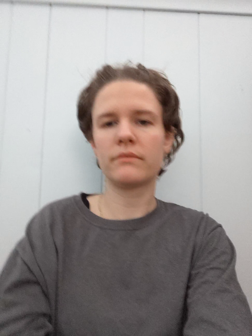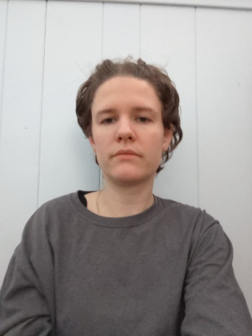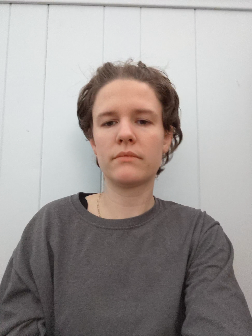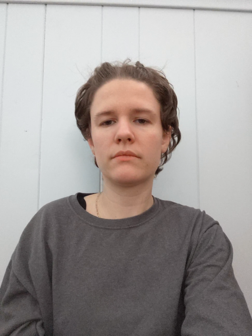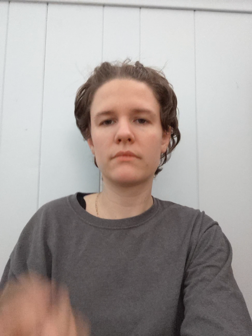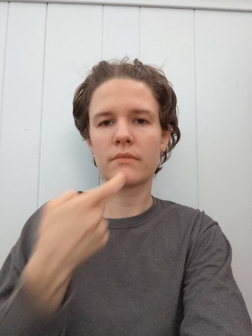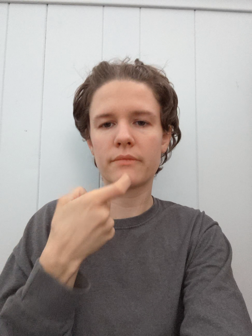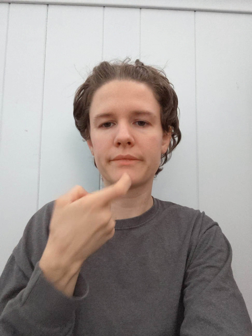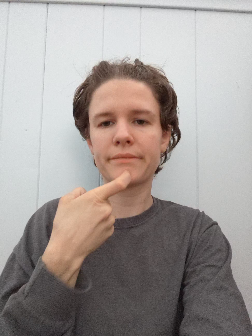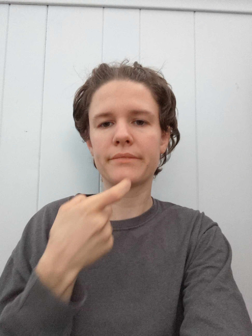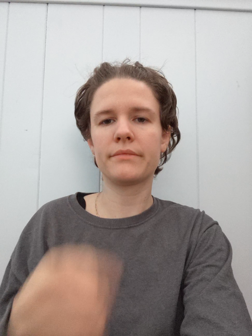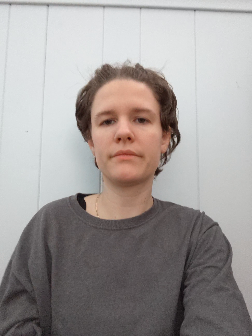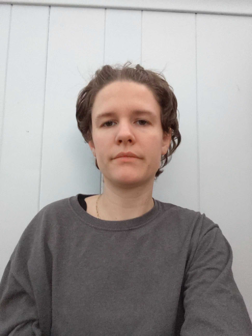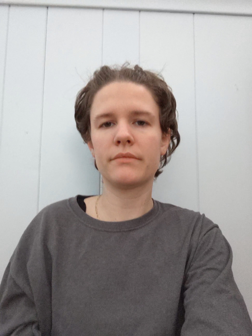window